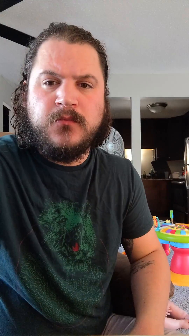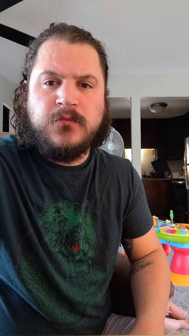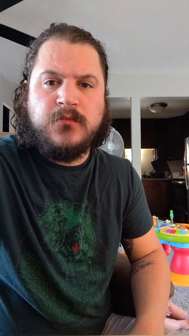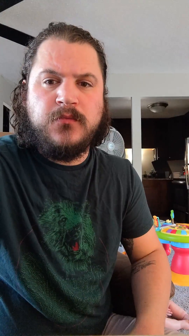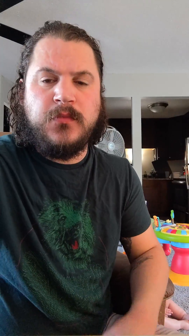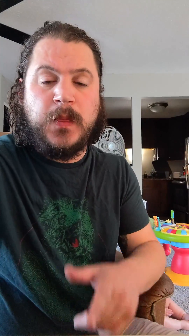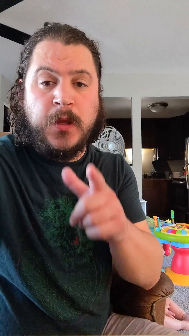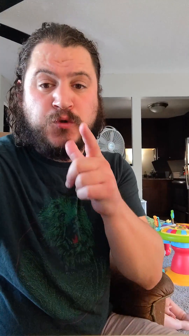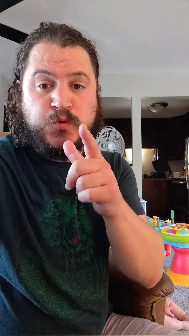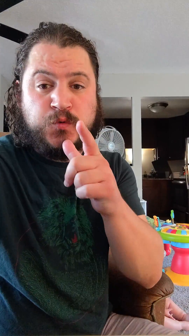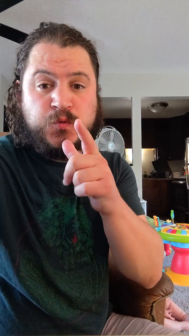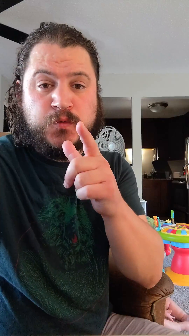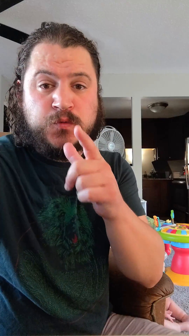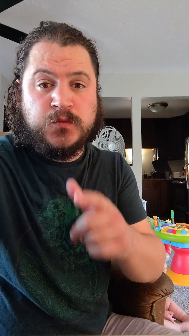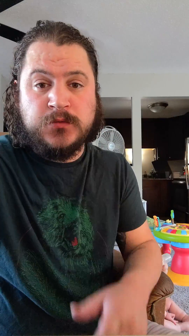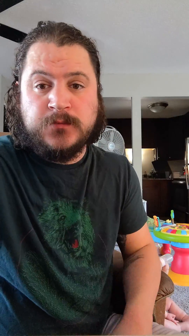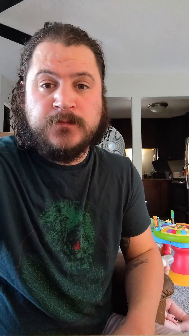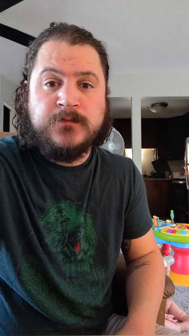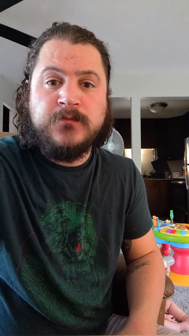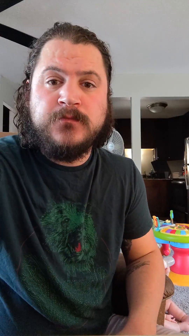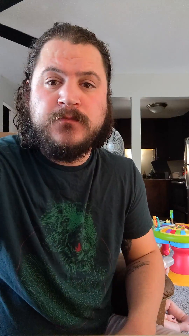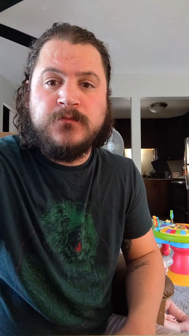lunch